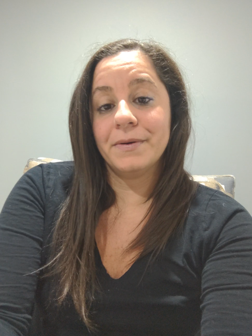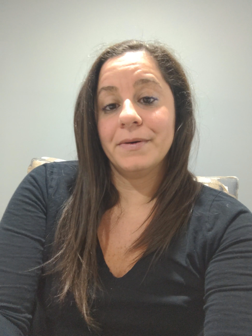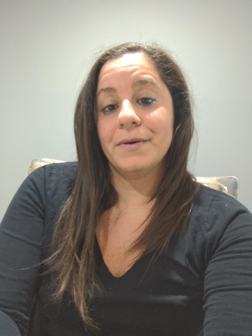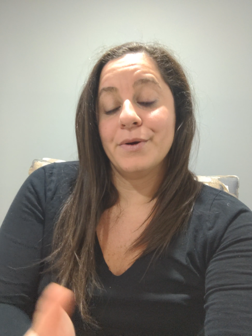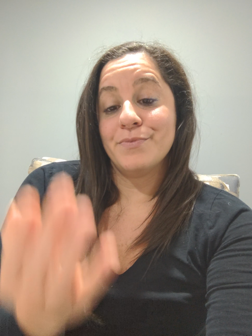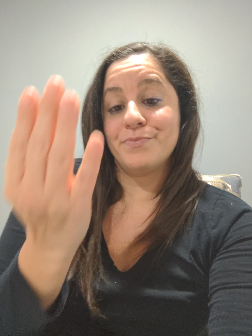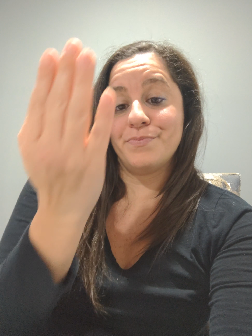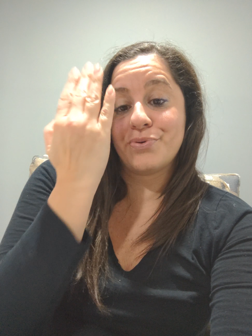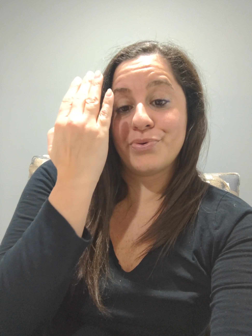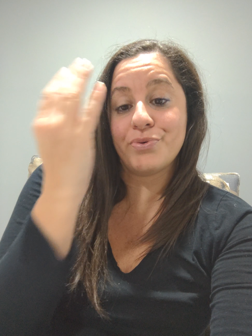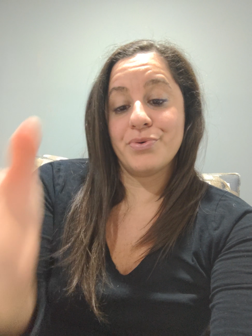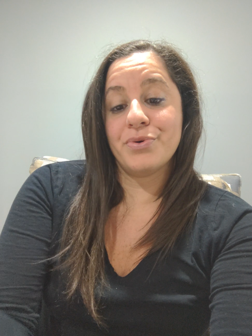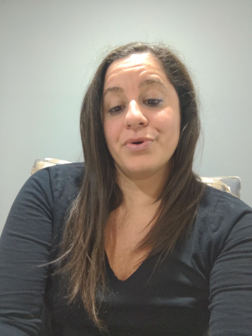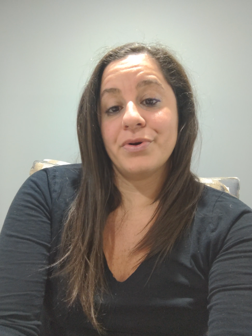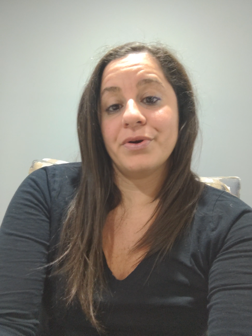morning